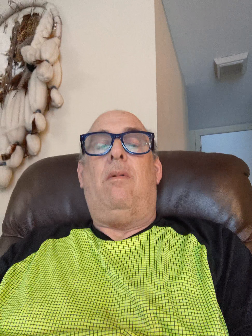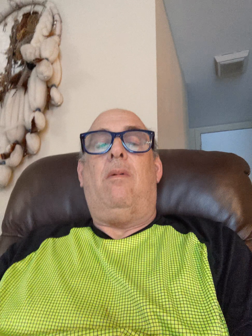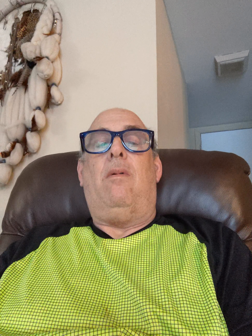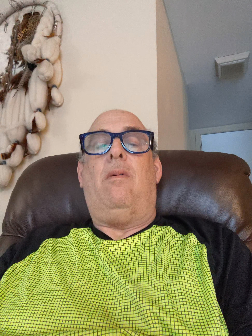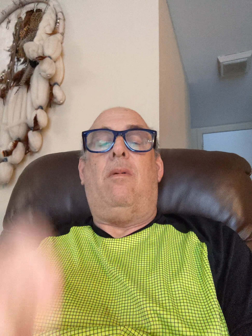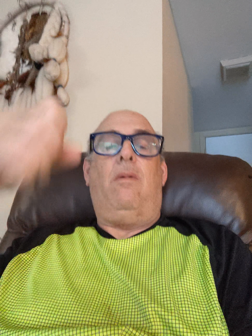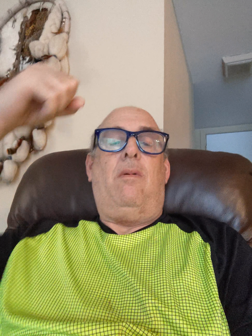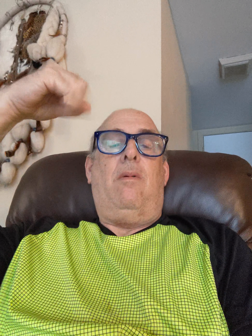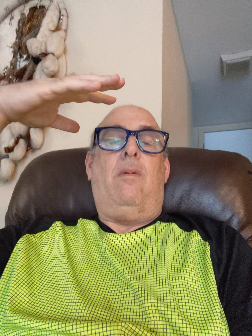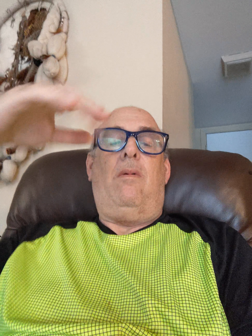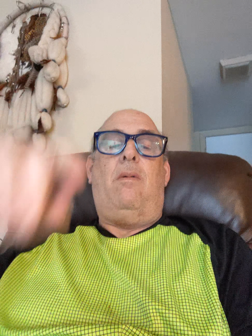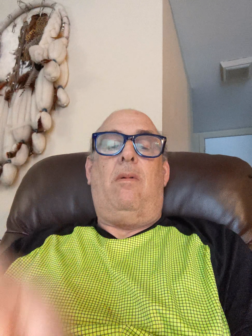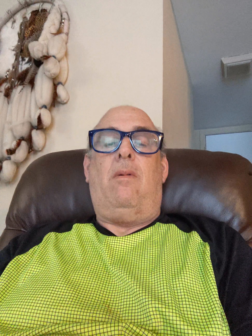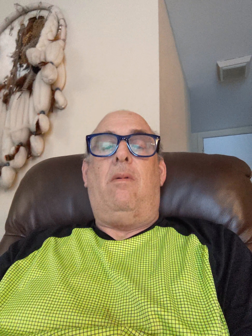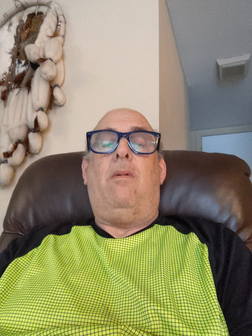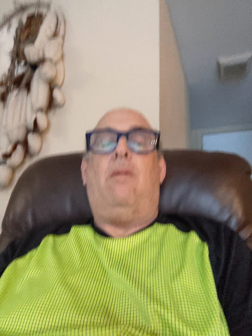shower